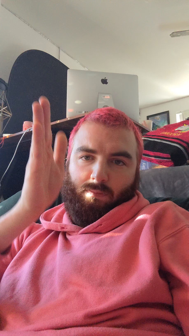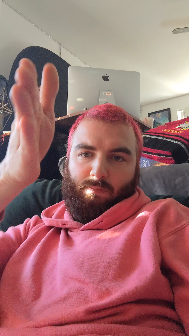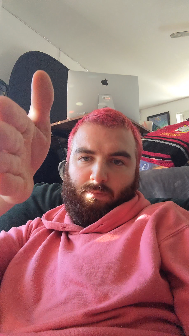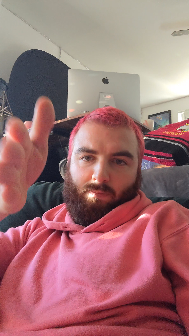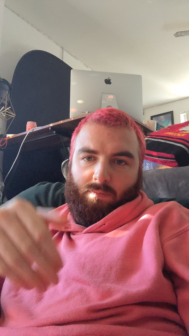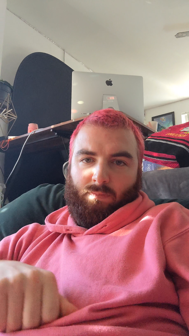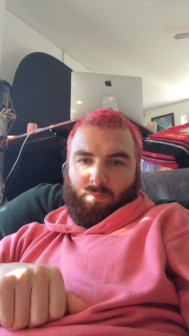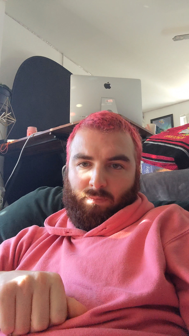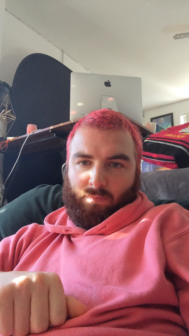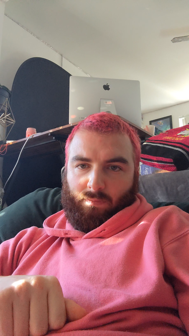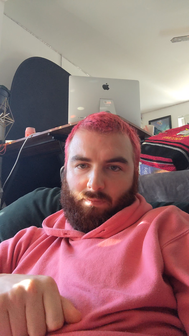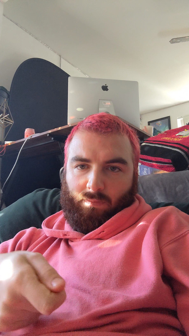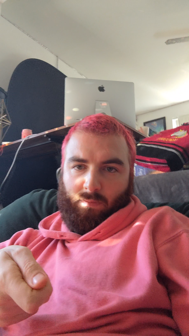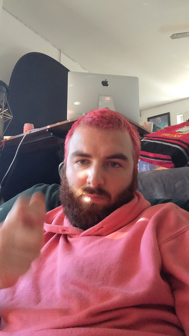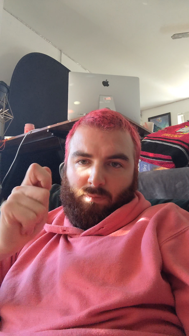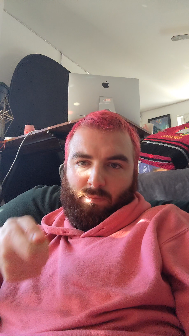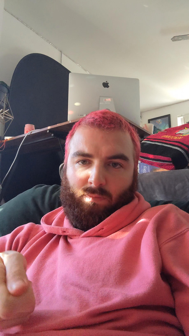shovel